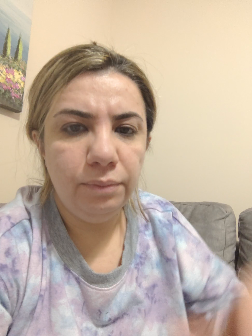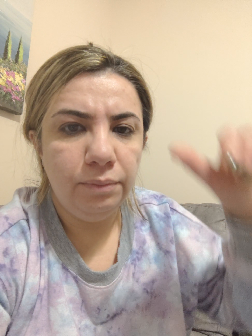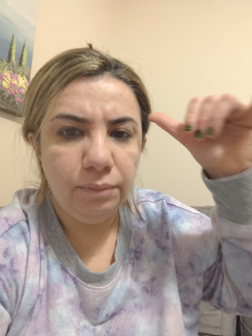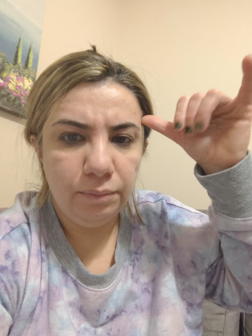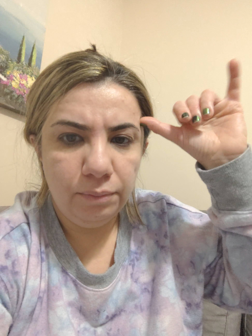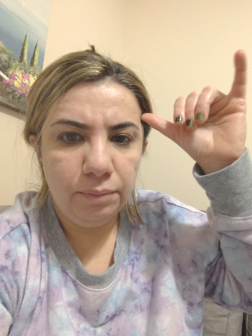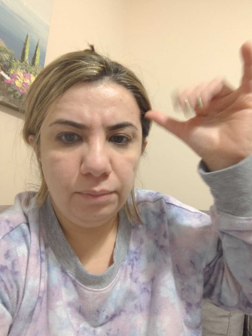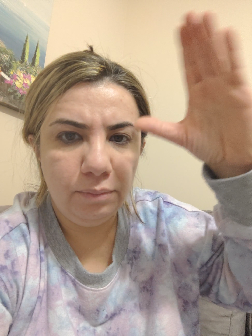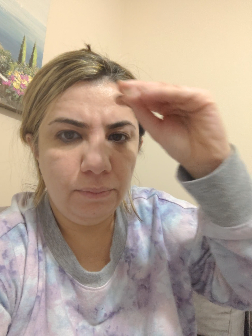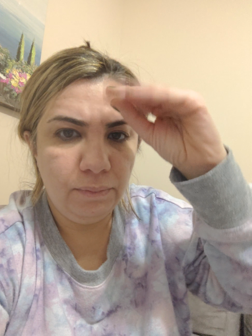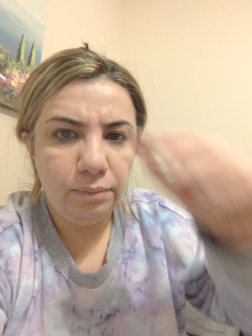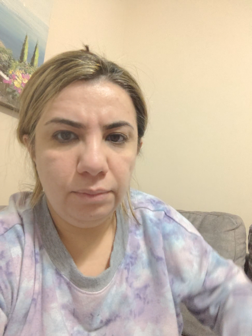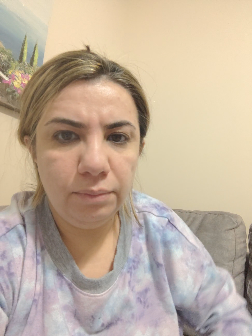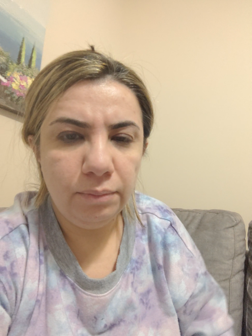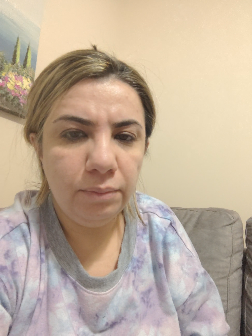cowboy